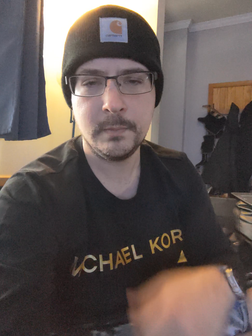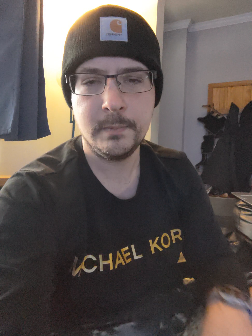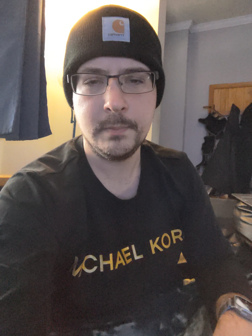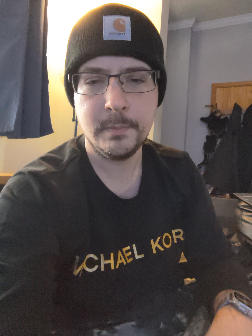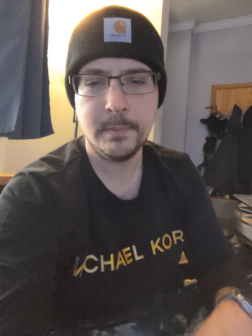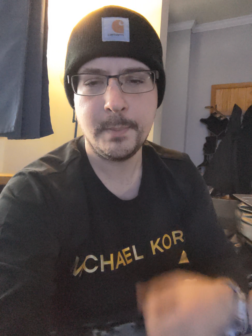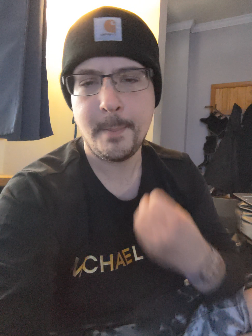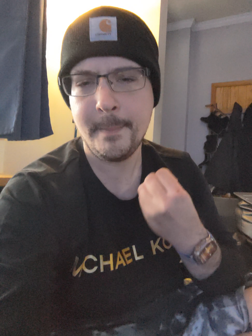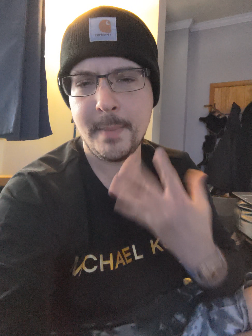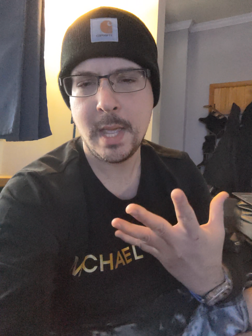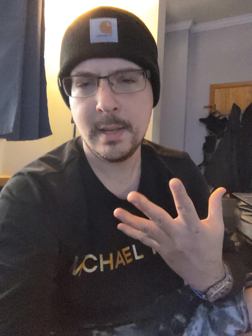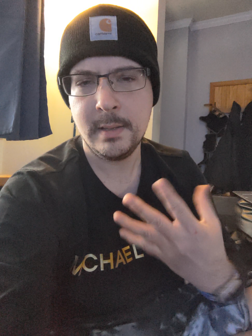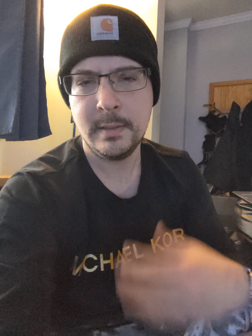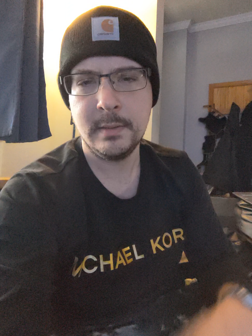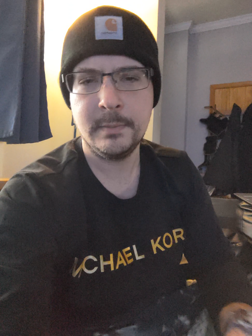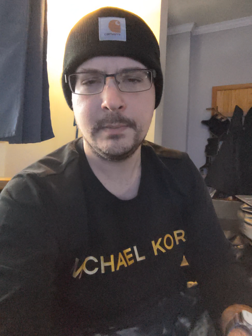many